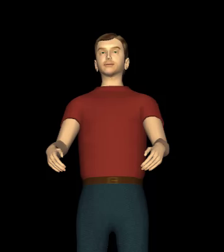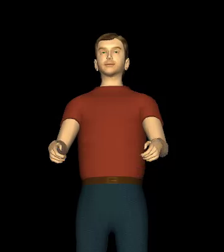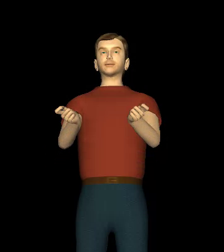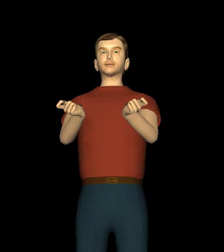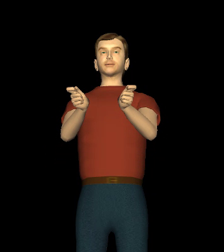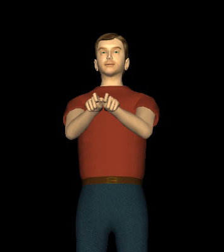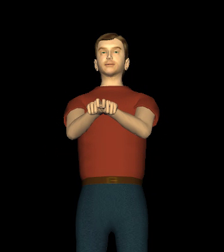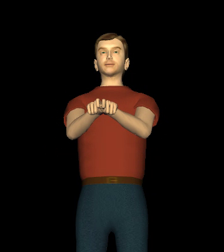مغلق